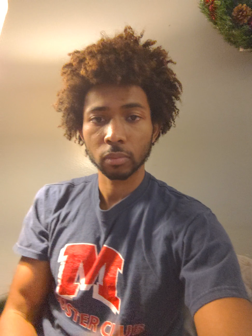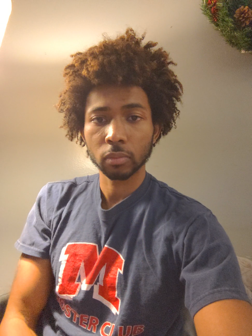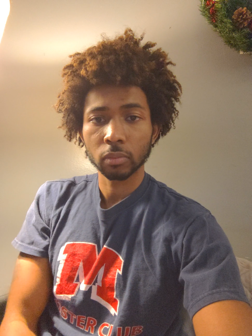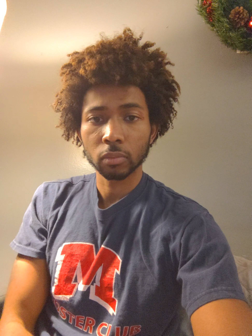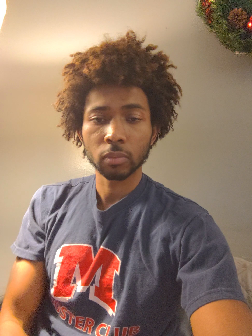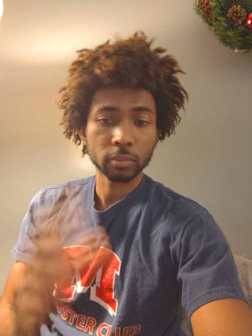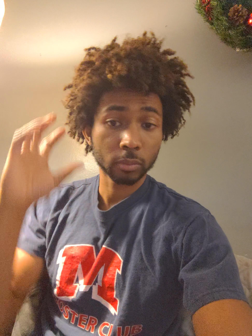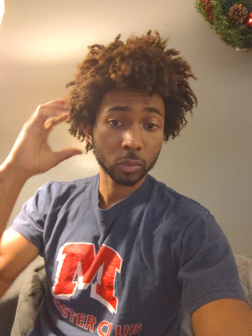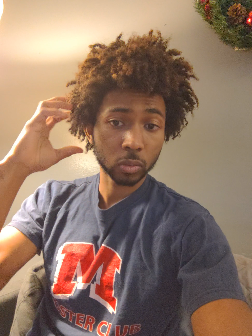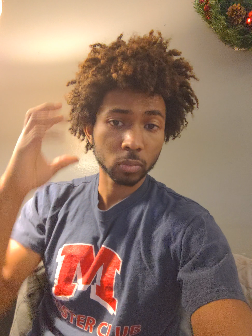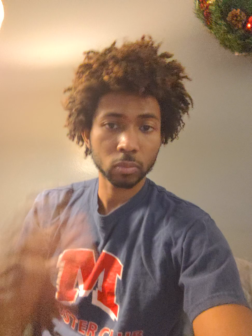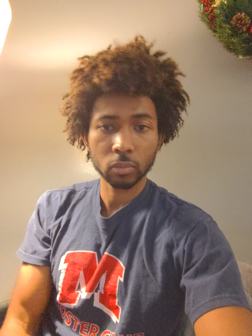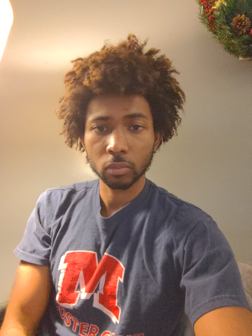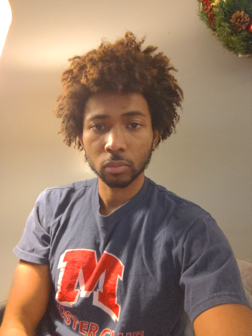radio